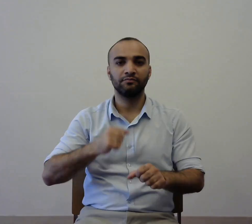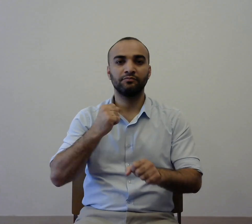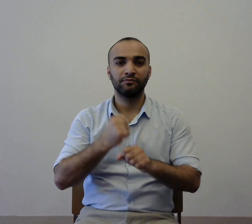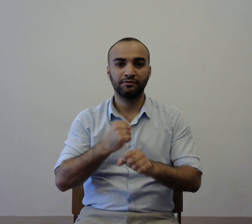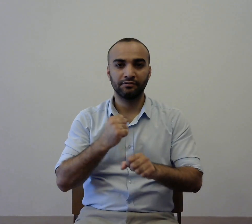iş